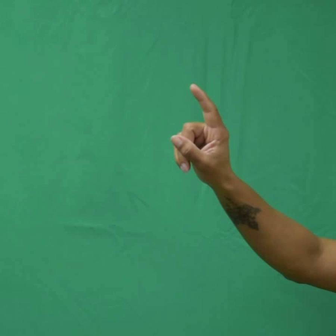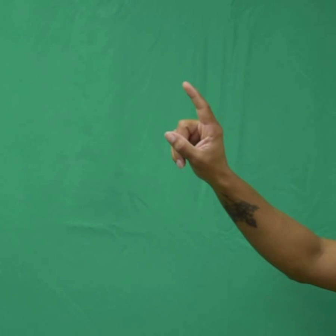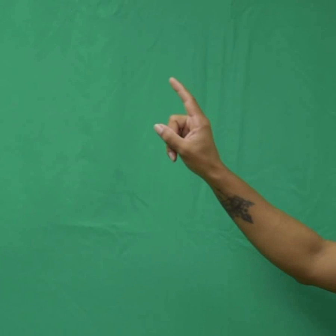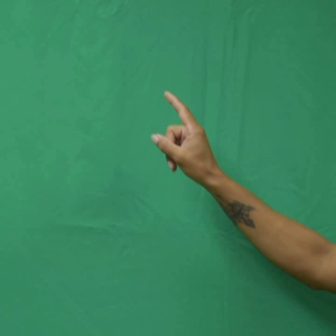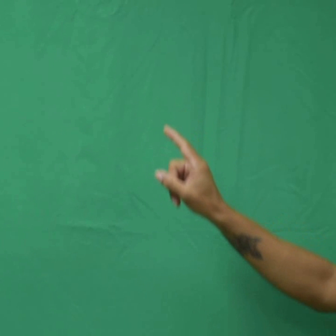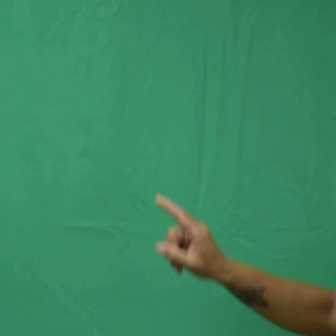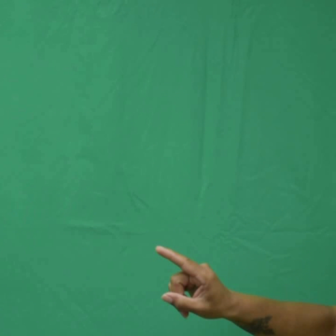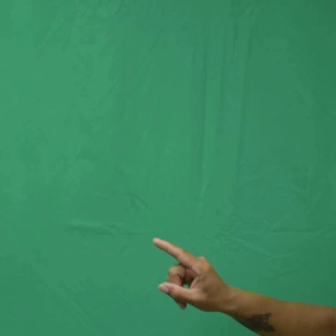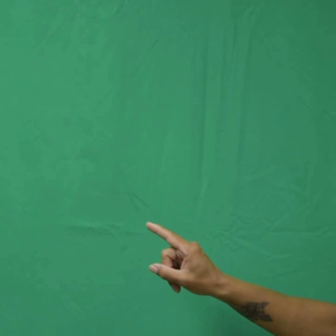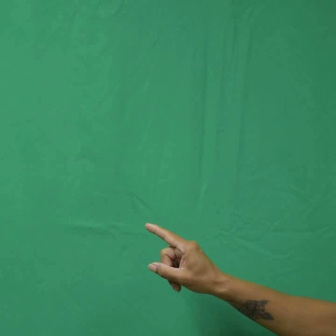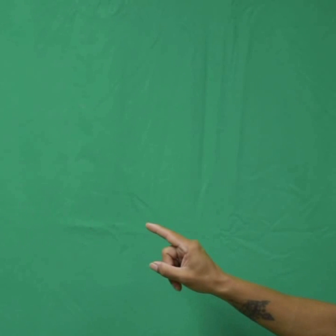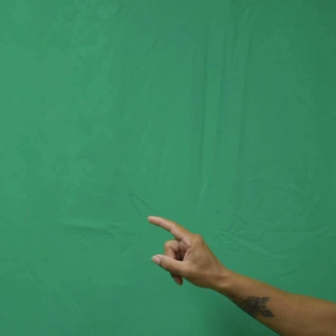Z